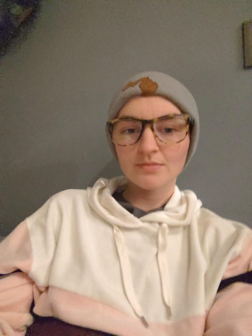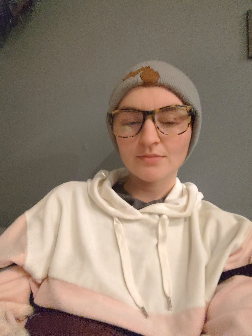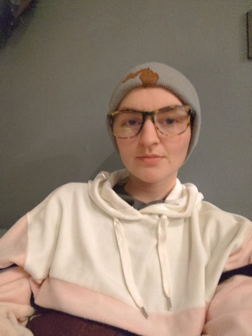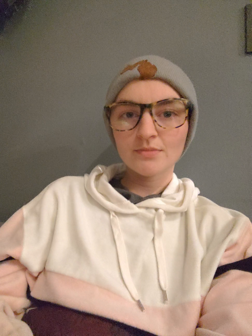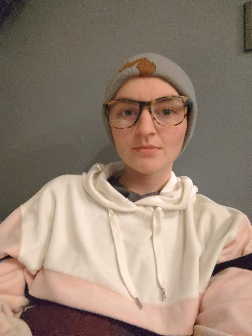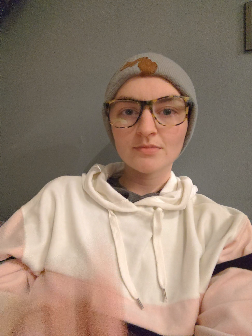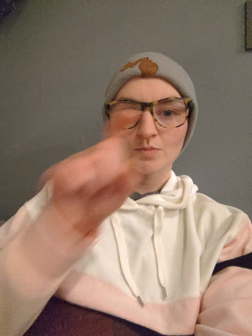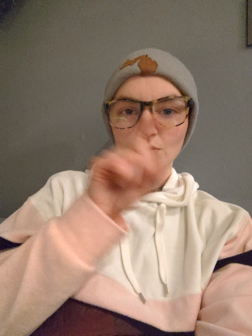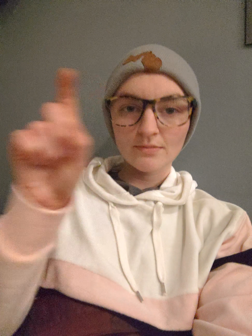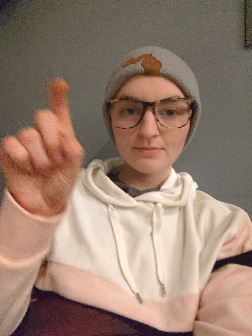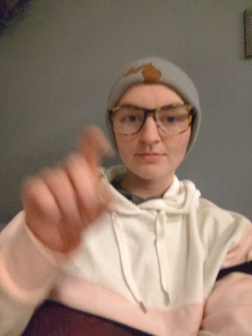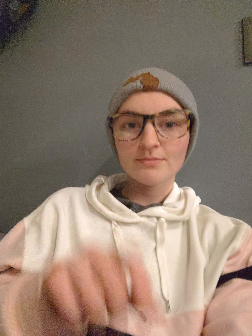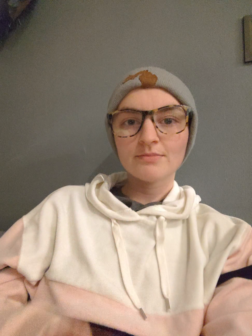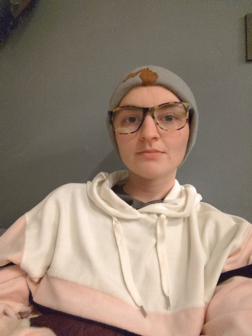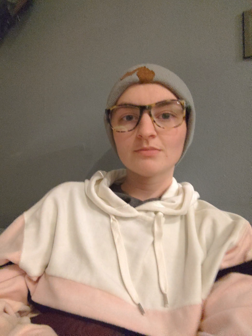closet